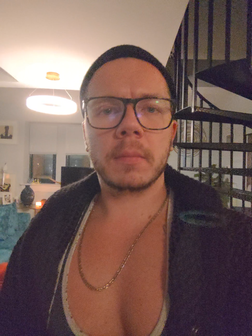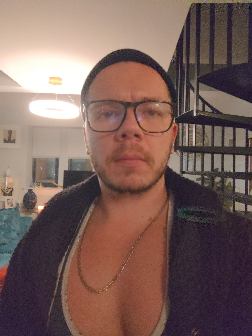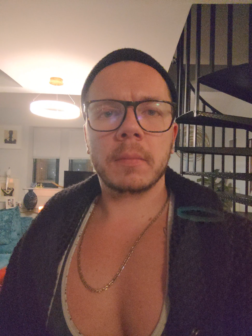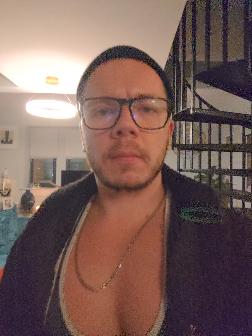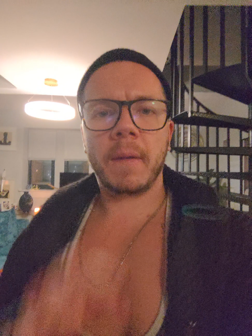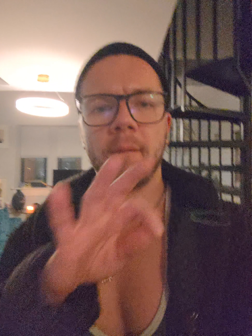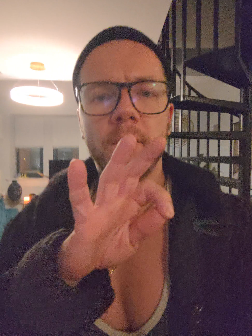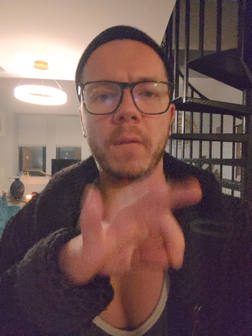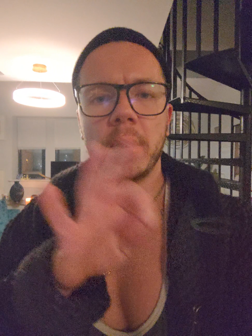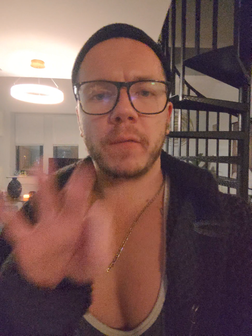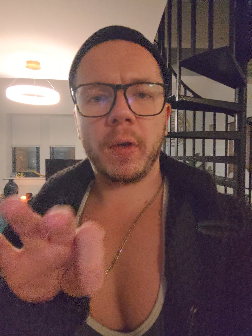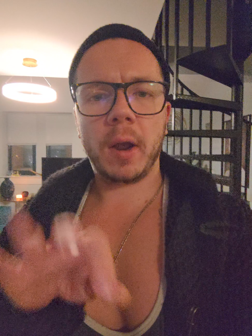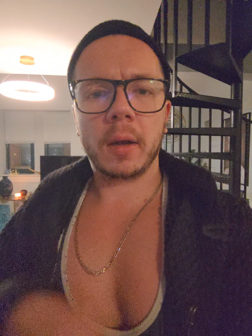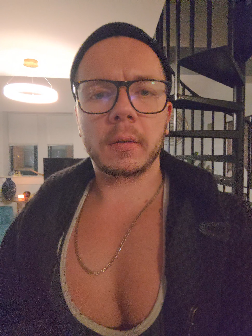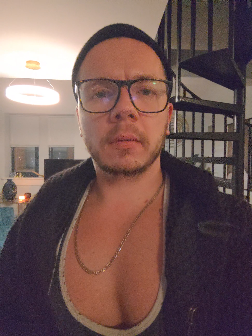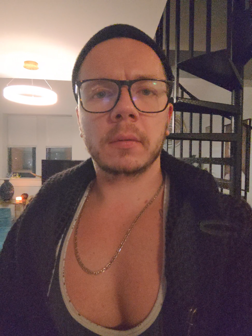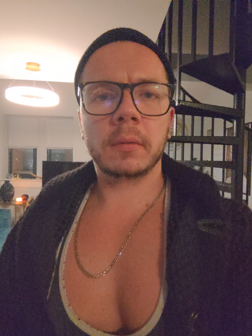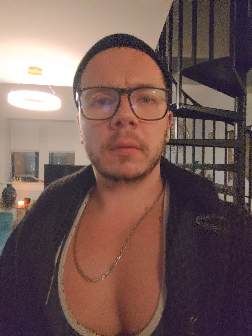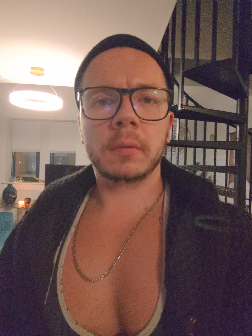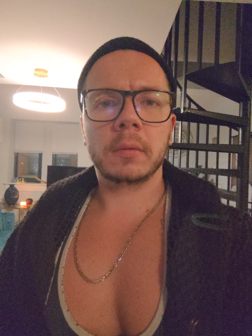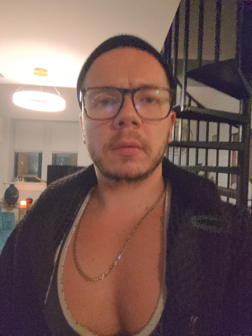french fries